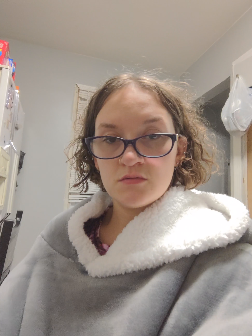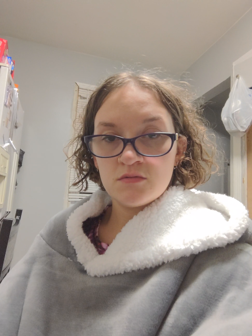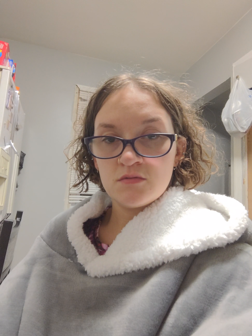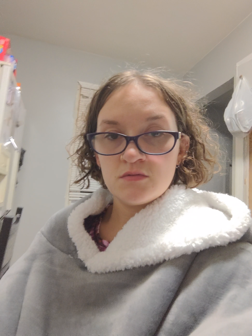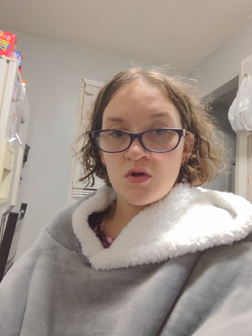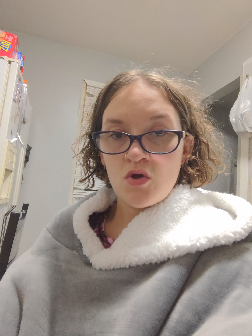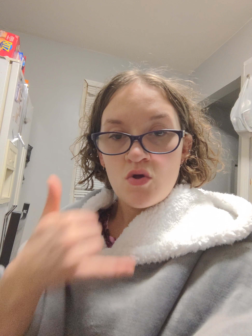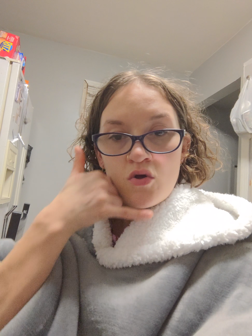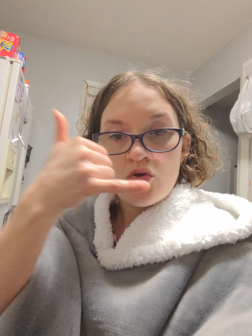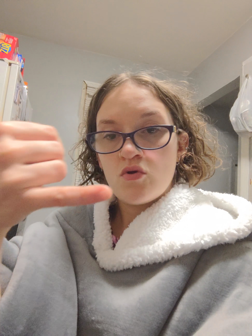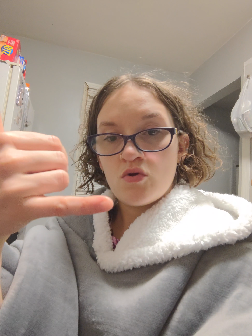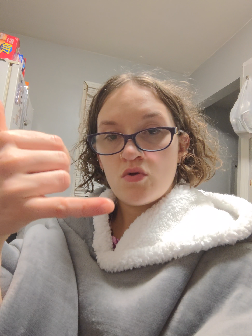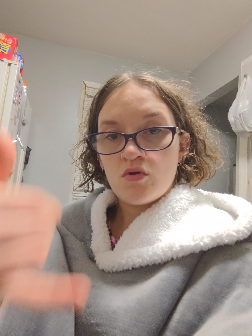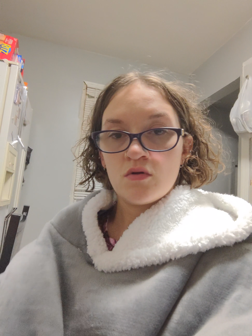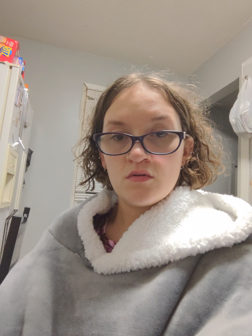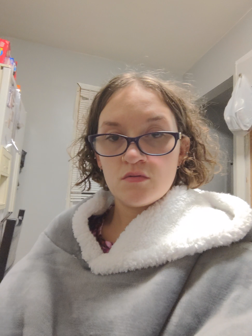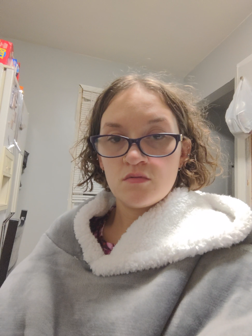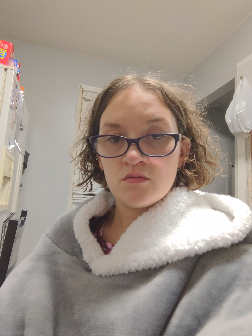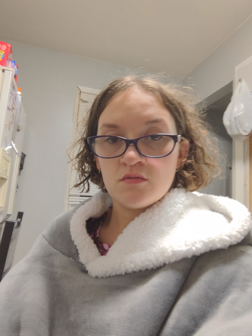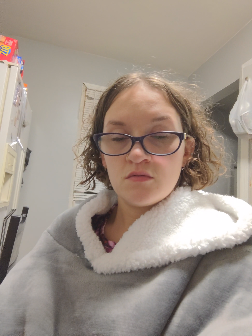call on the phone